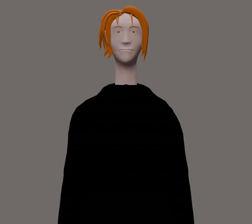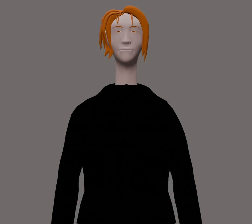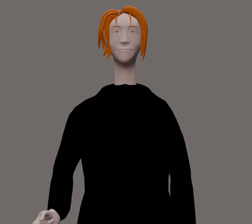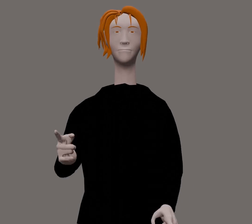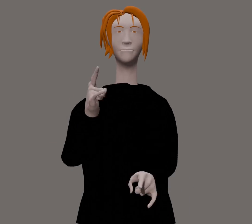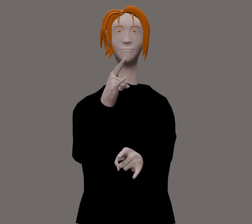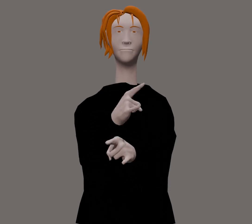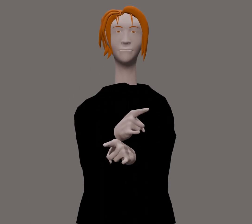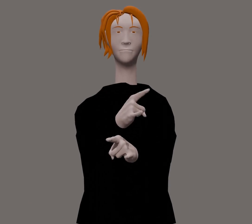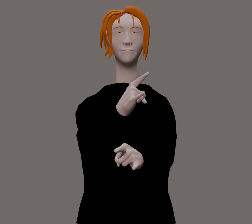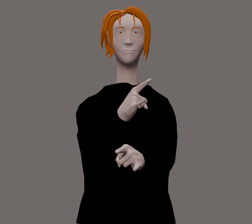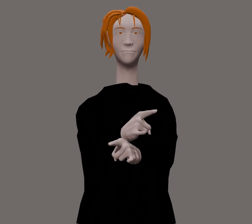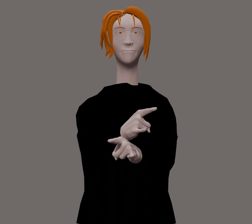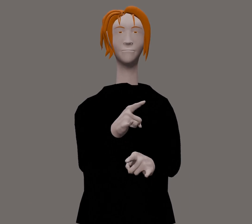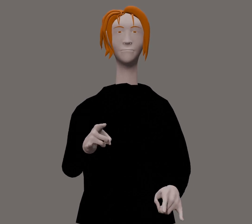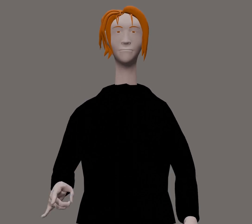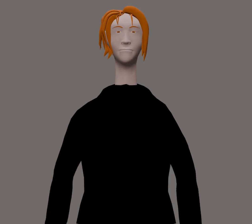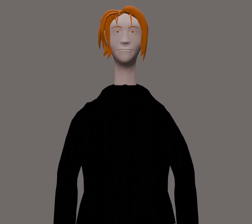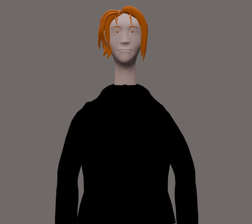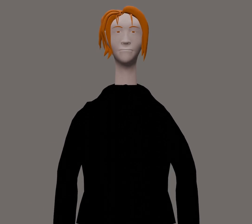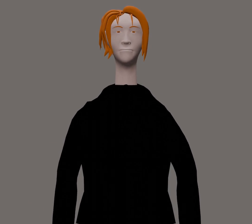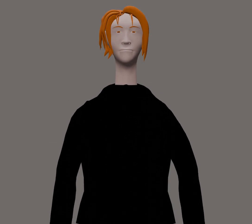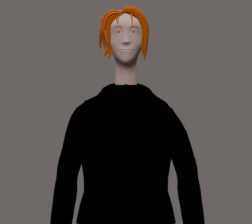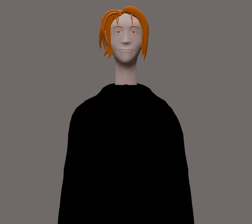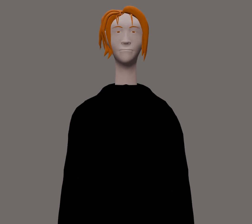Booze